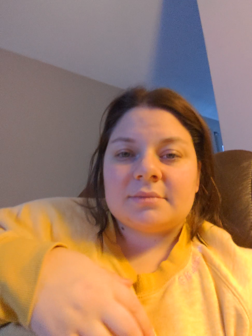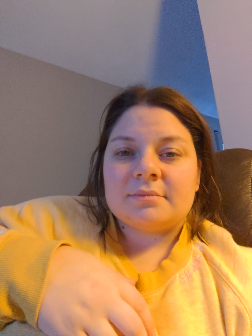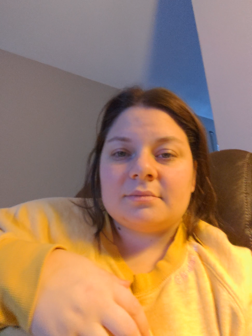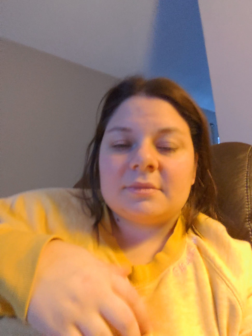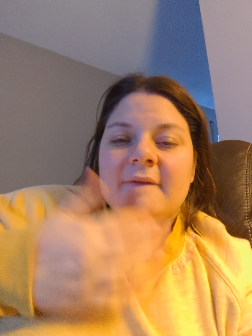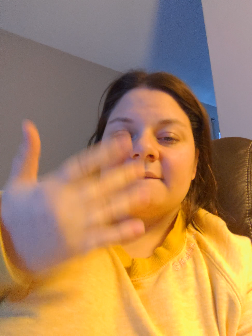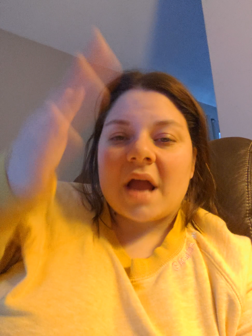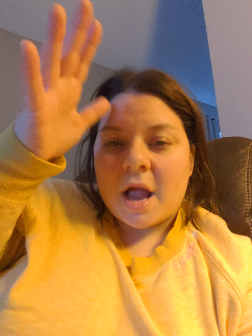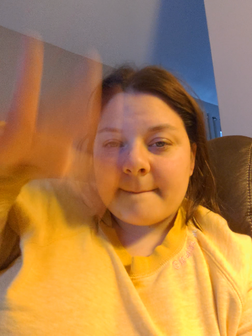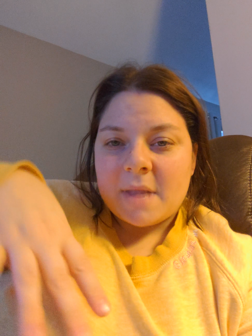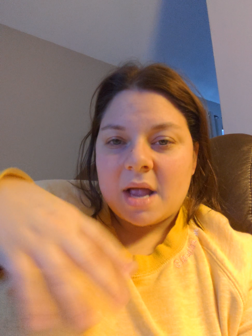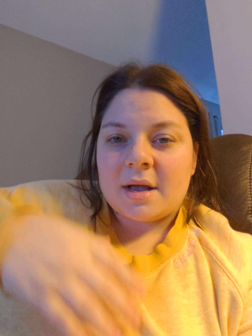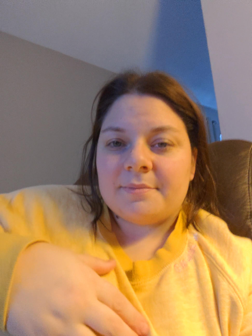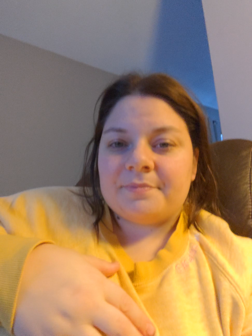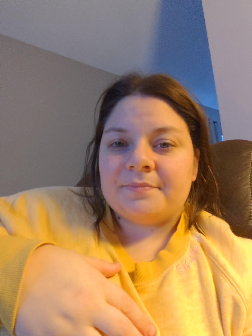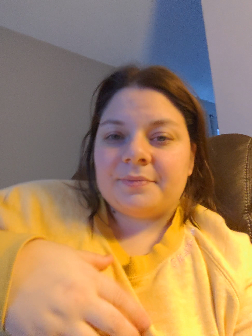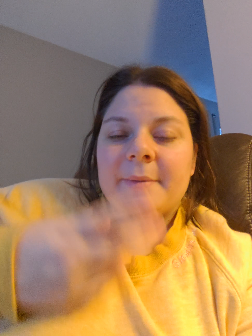fireman